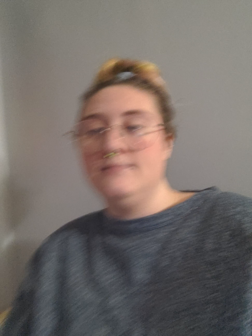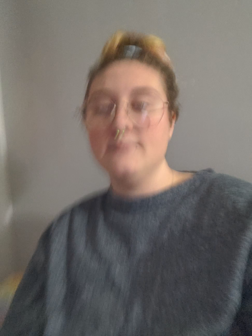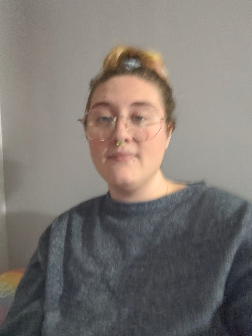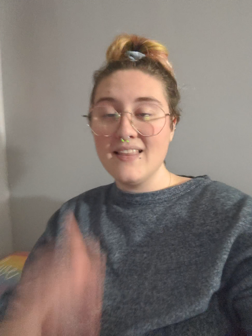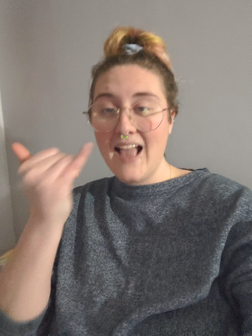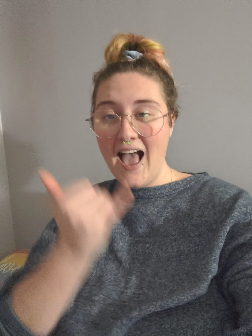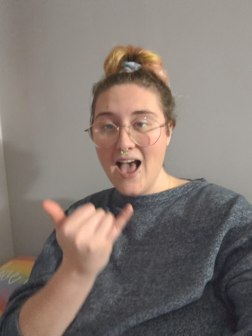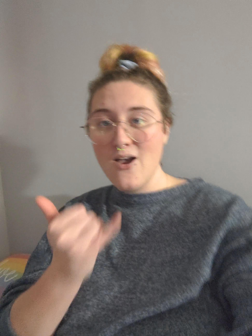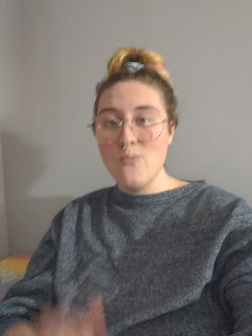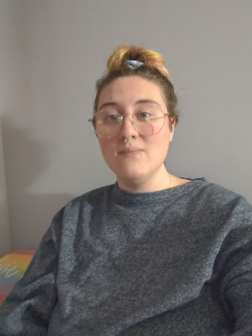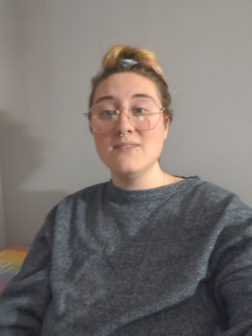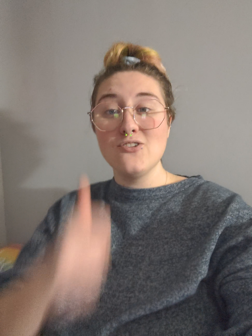now